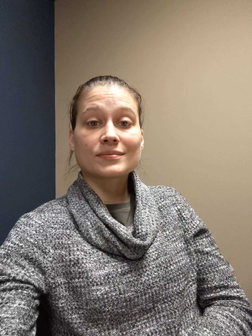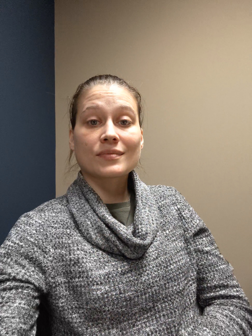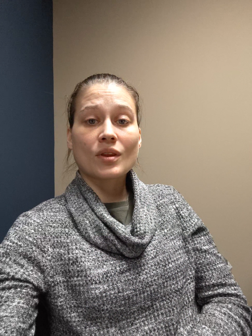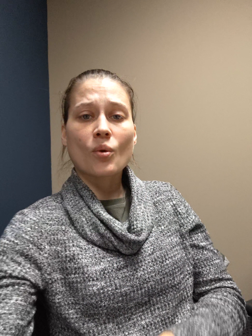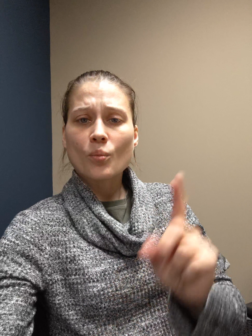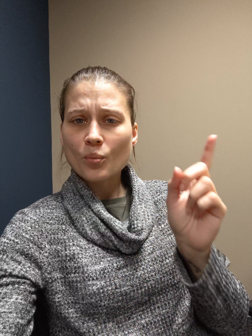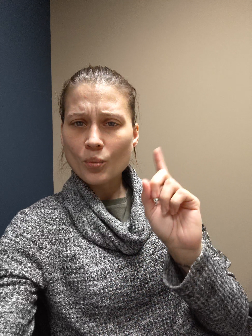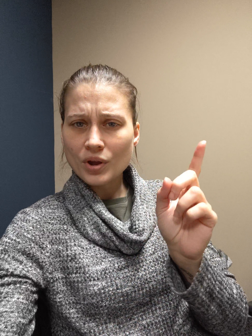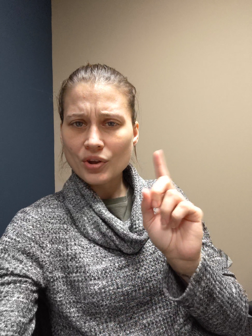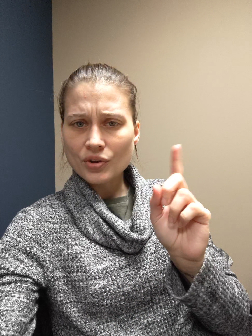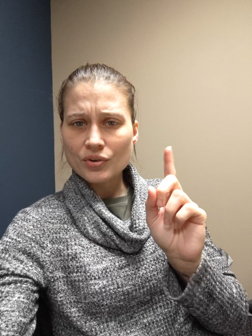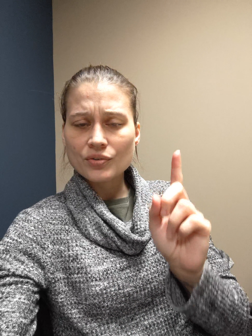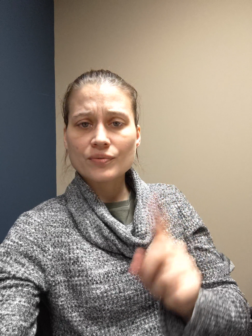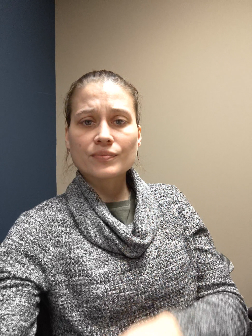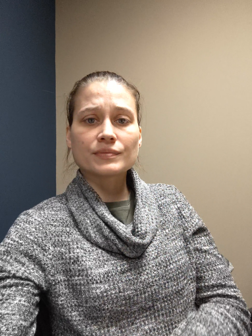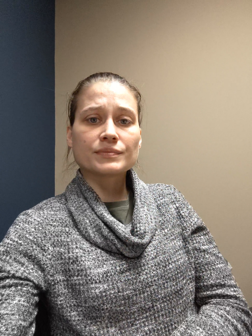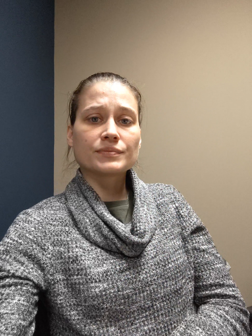where